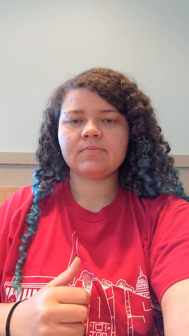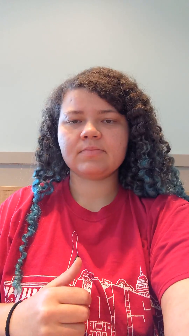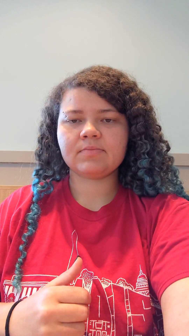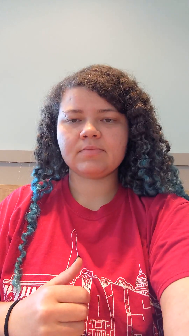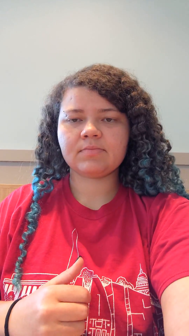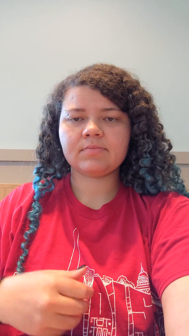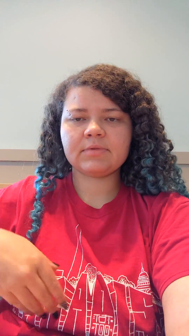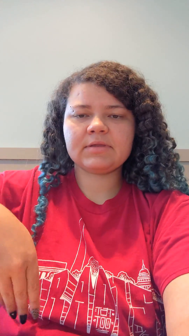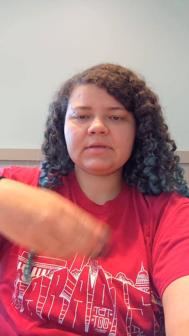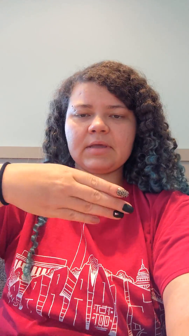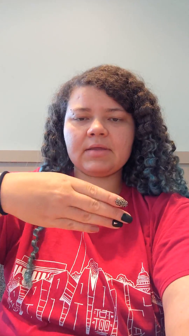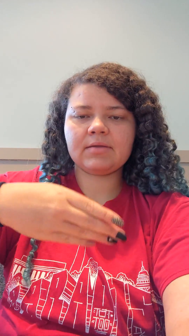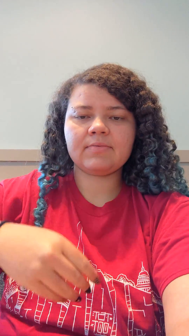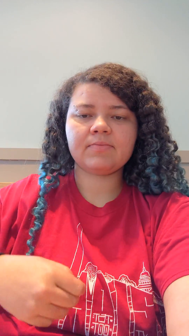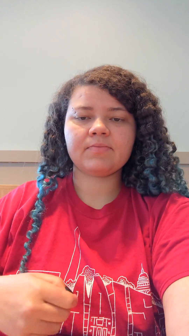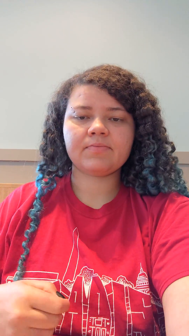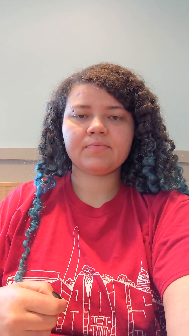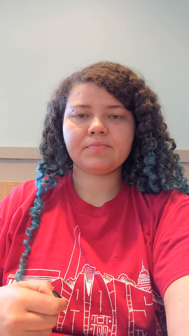kick